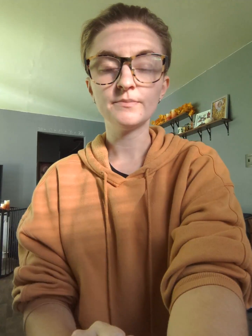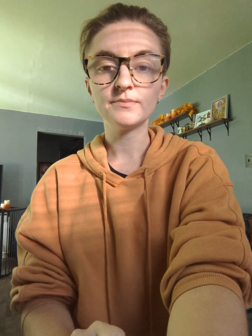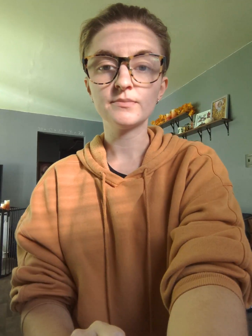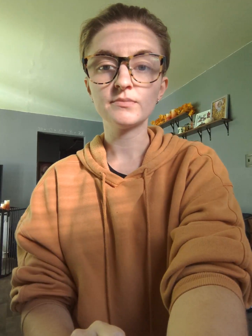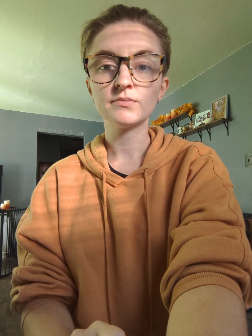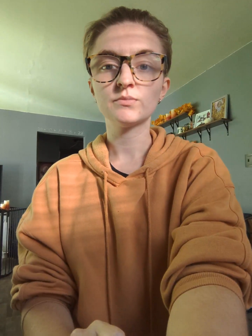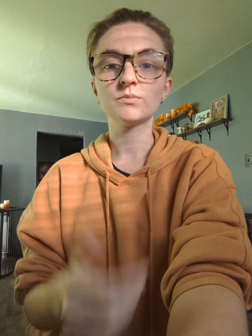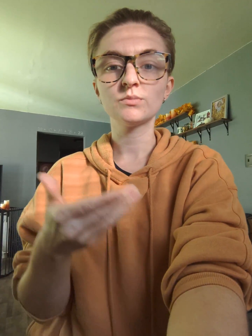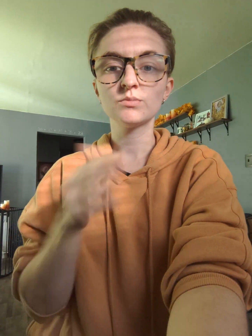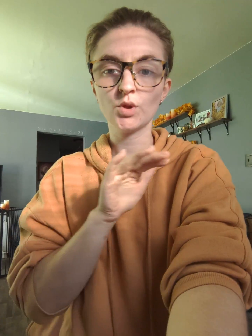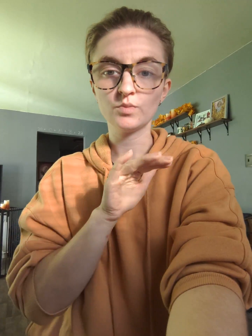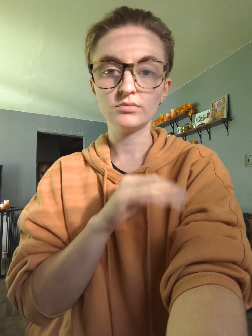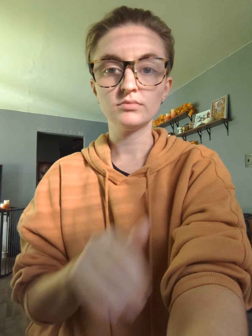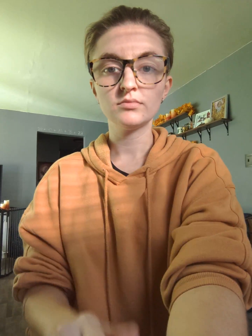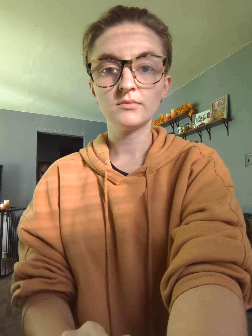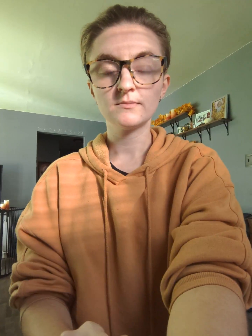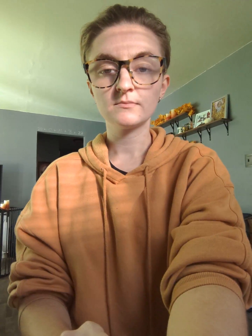cover